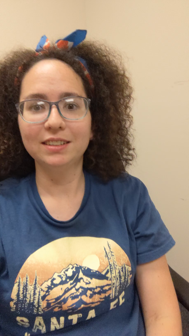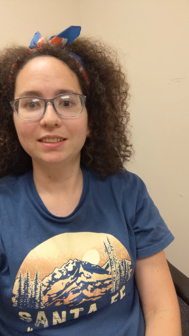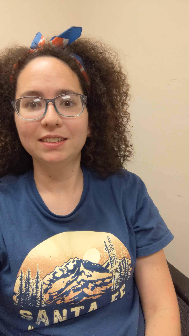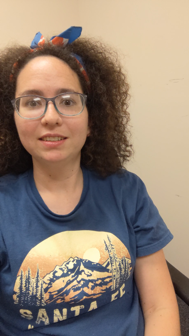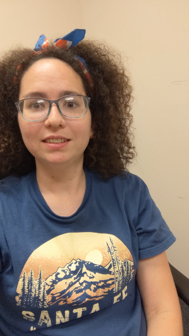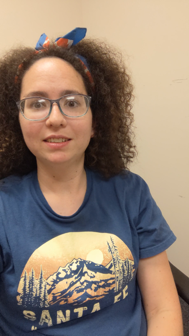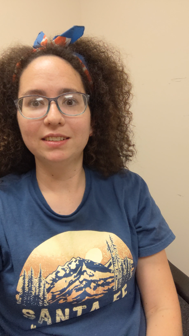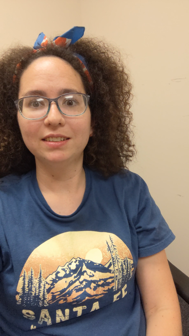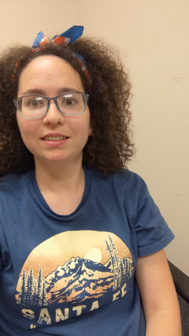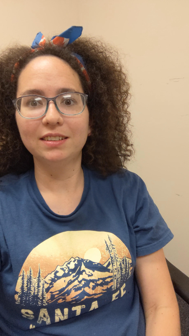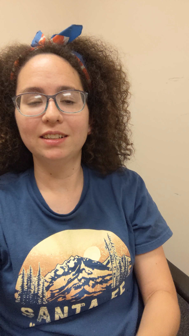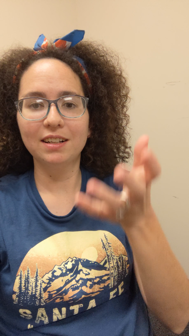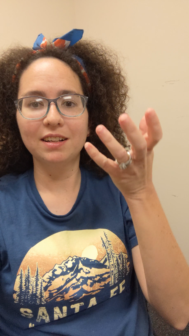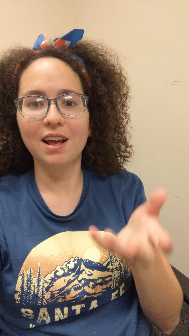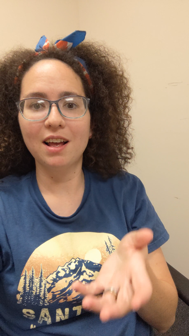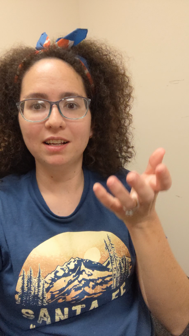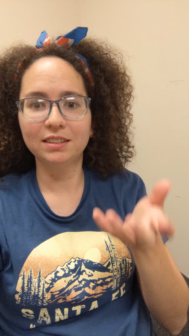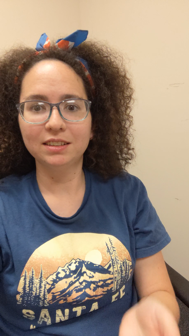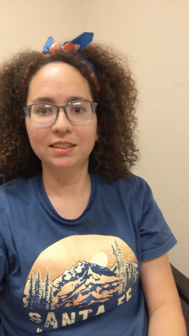heavy